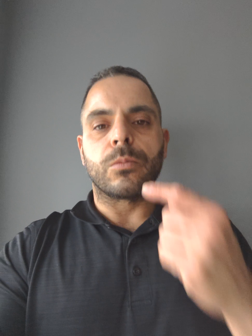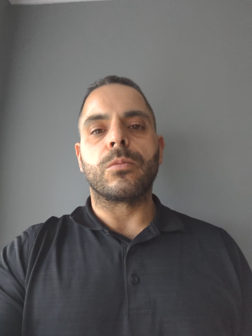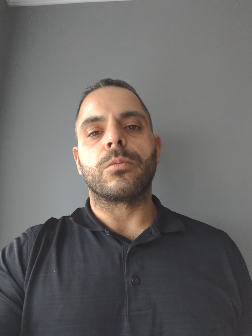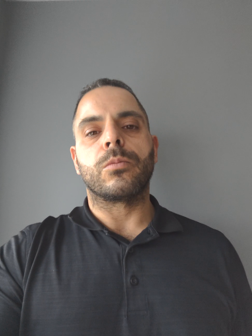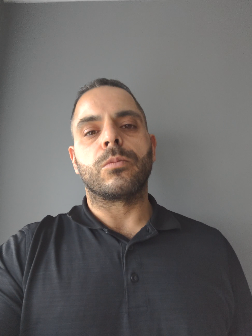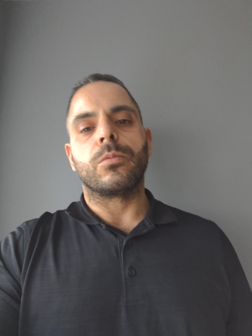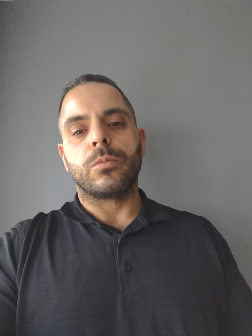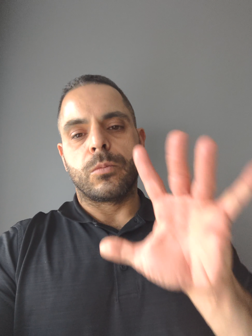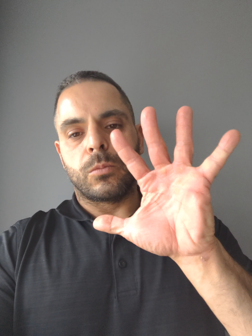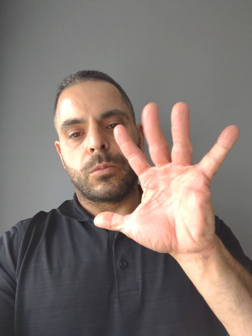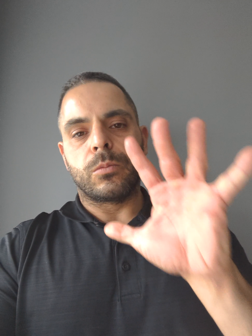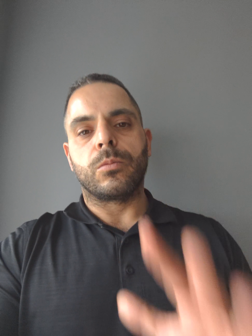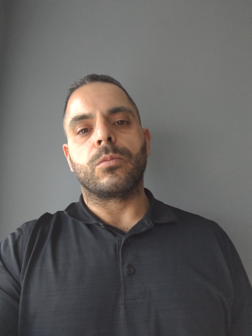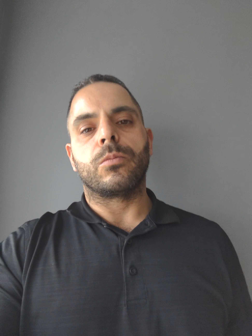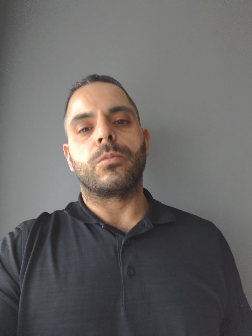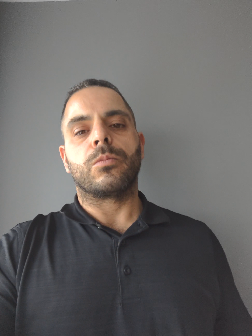finger